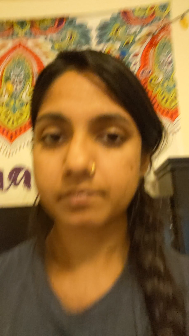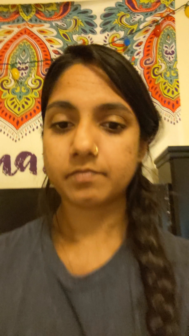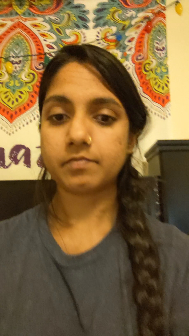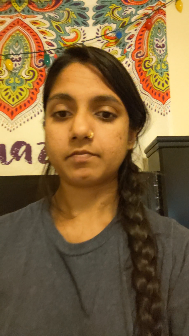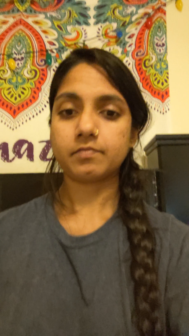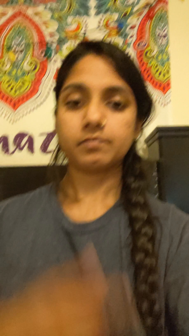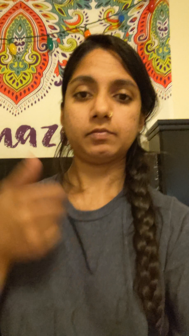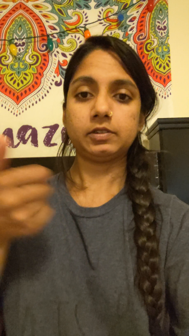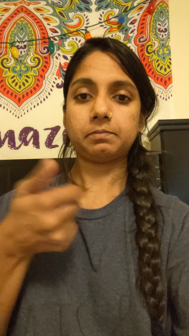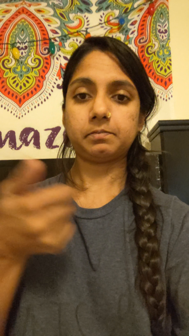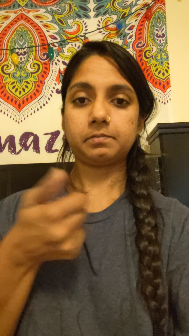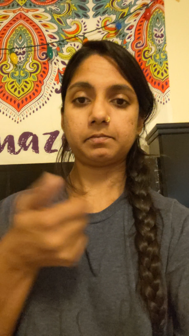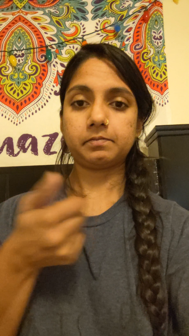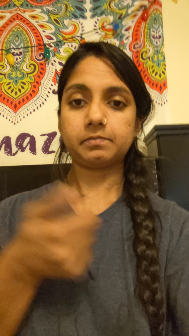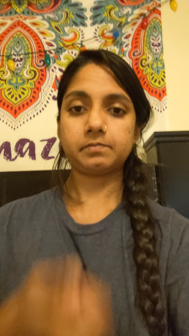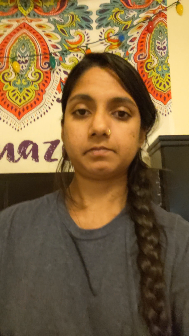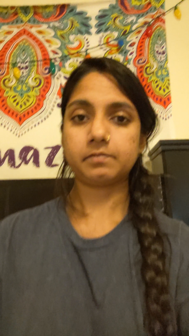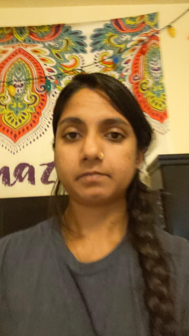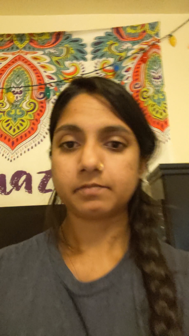game